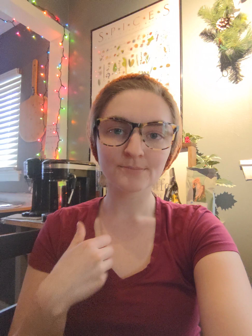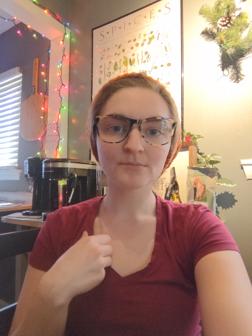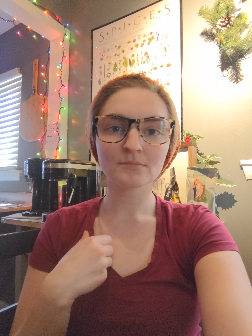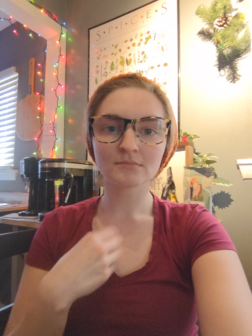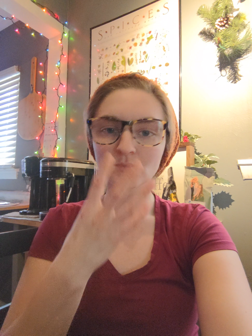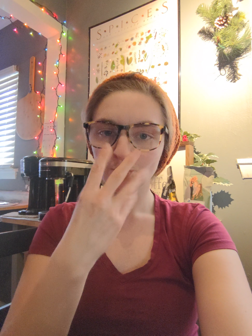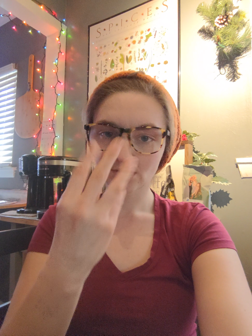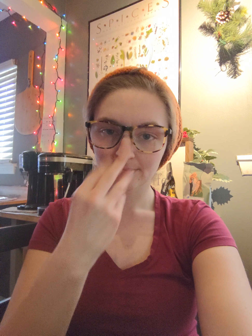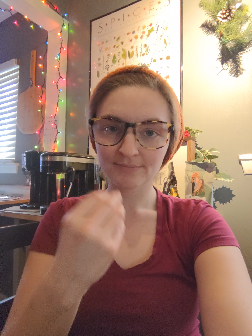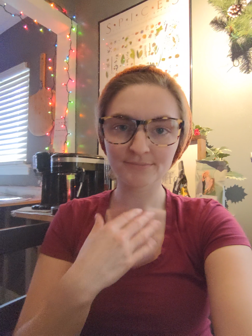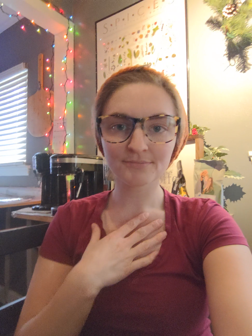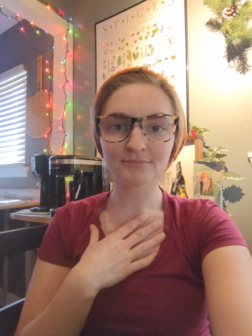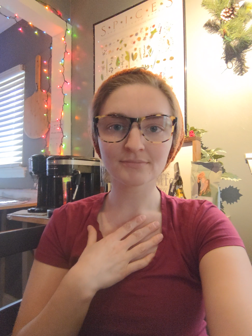wolf